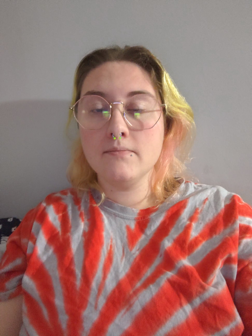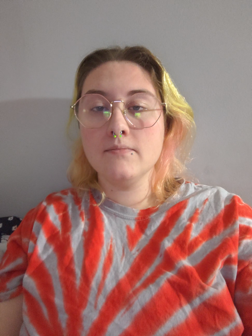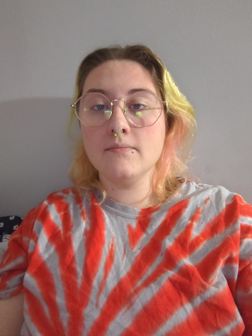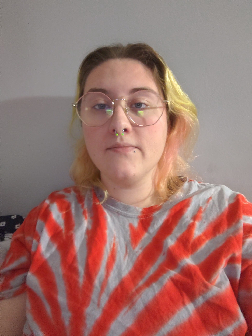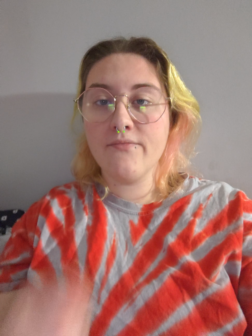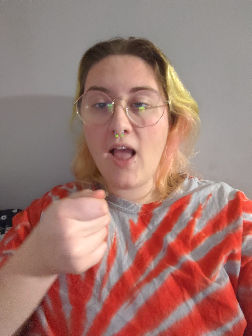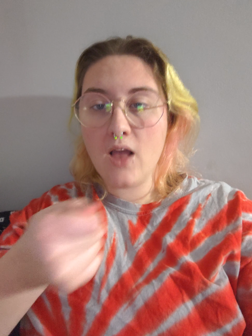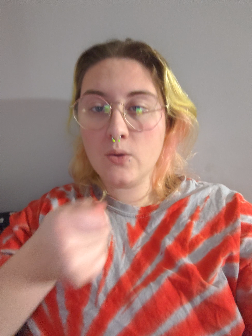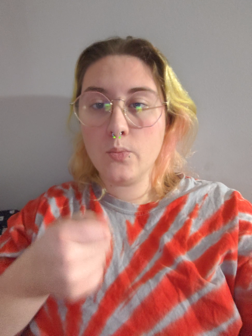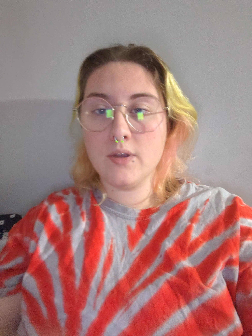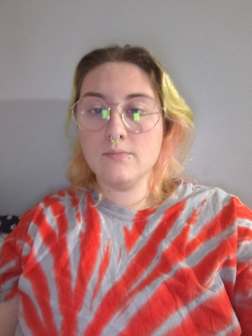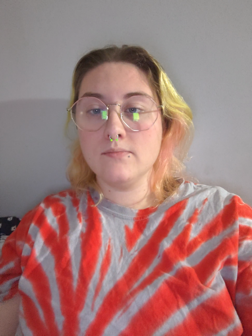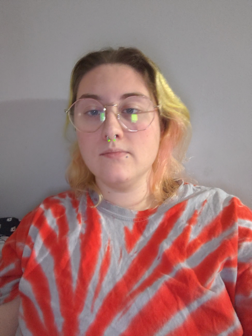vacuum